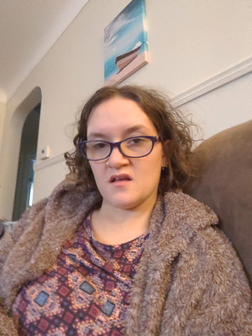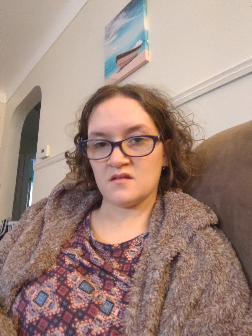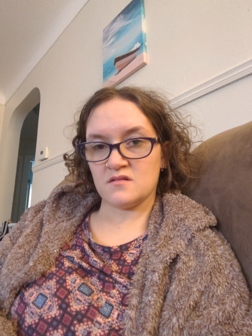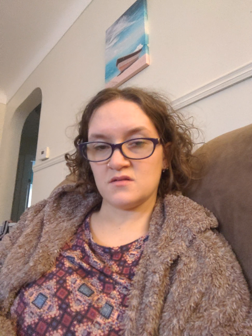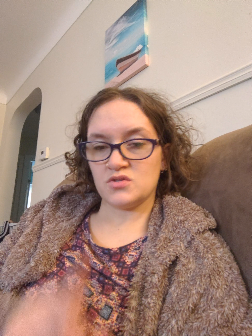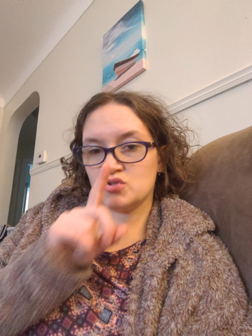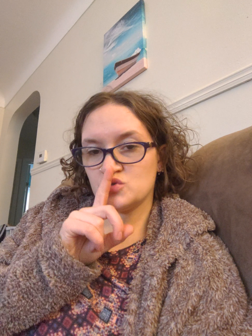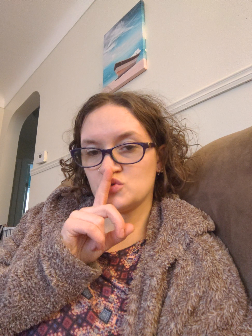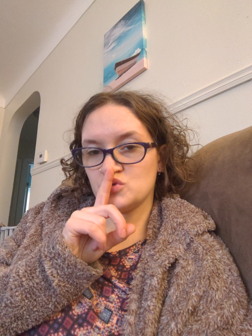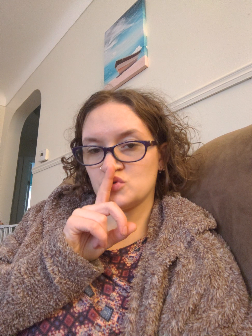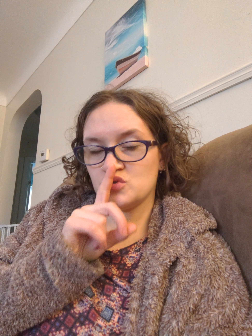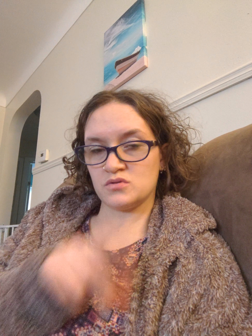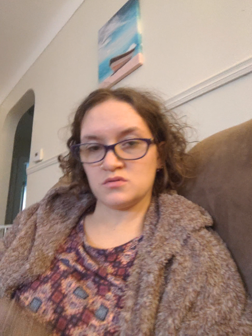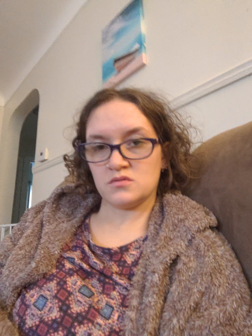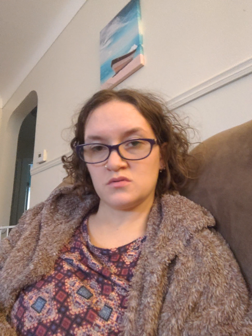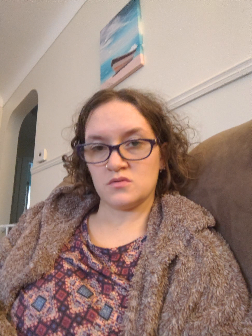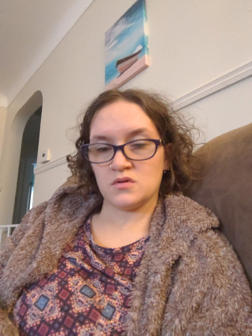shhh